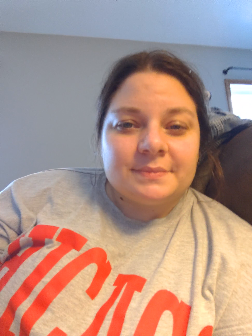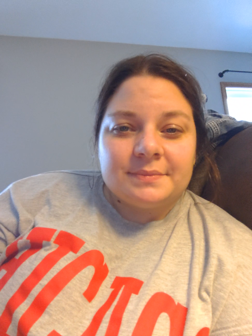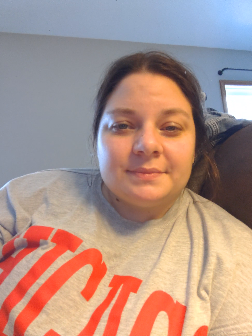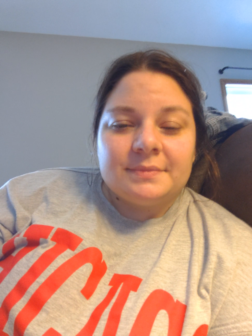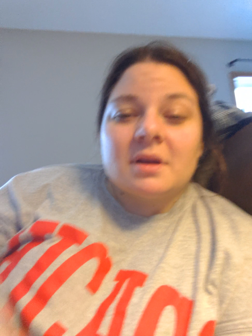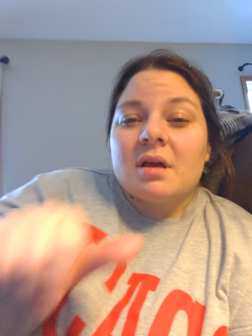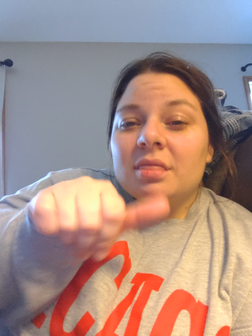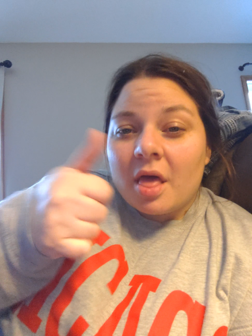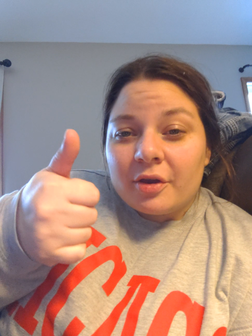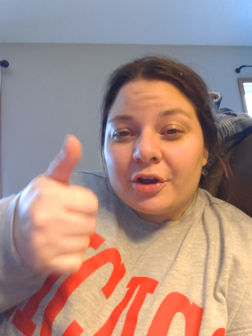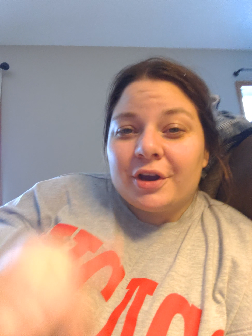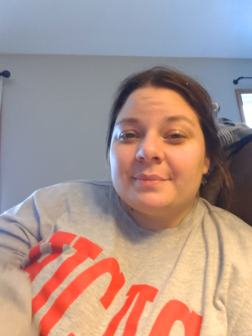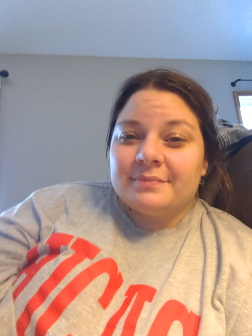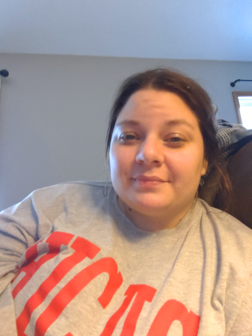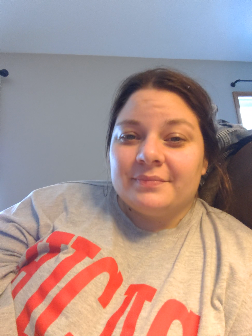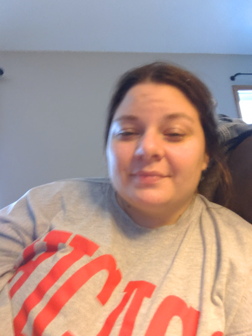another